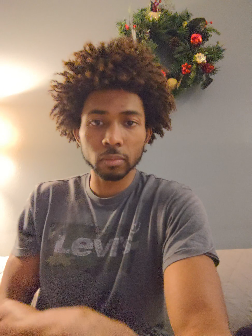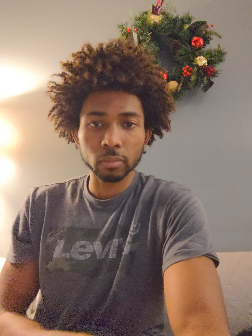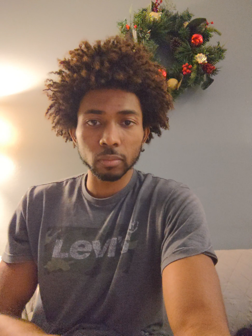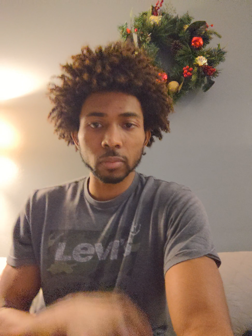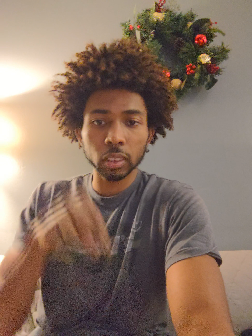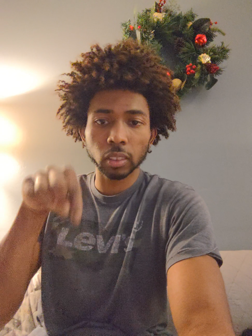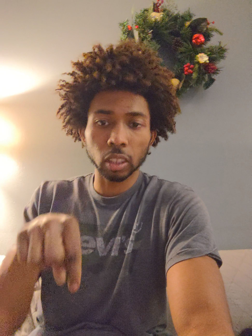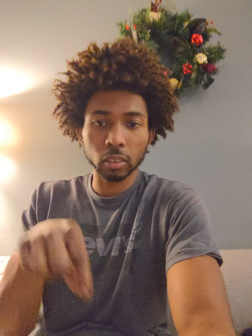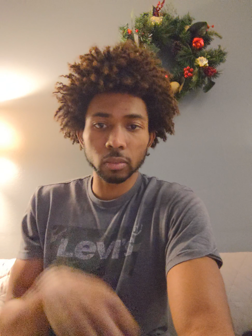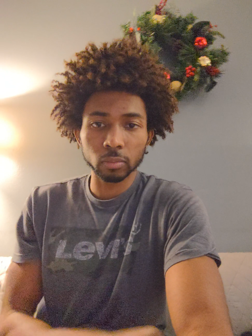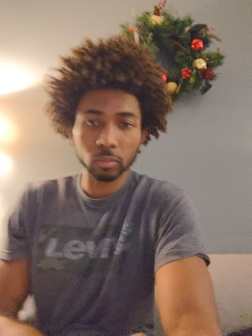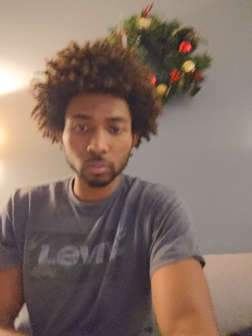down